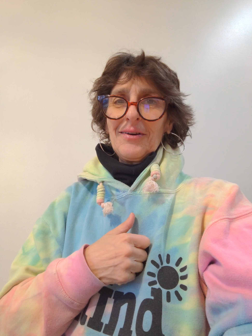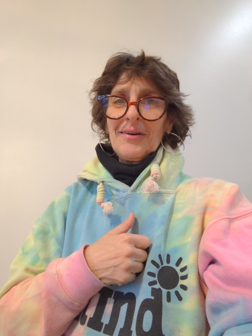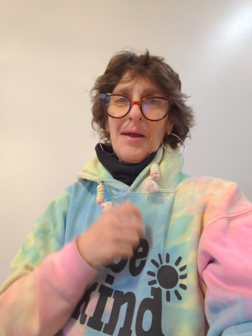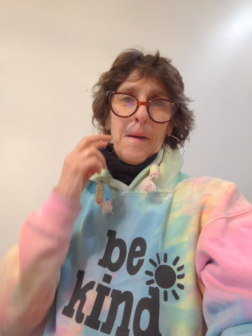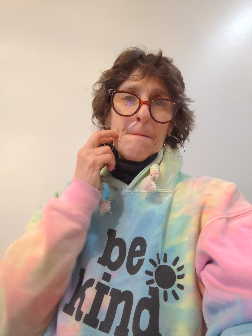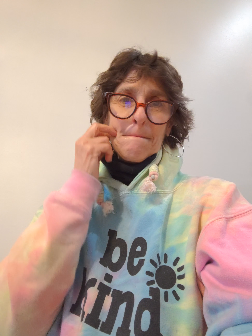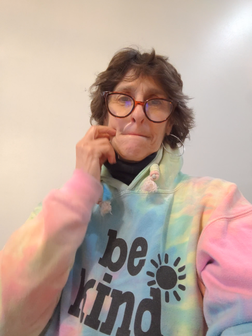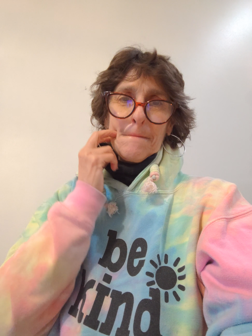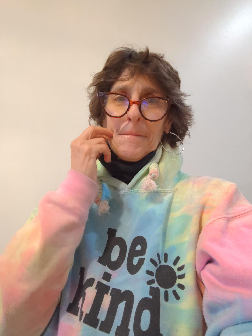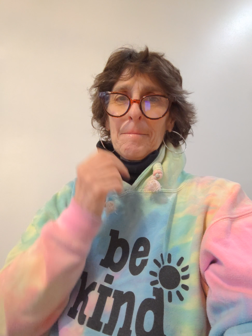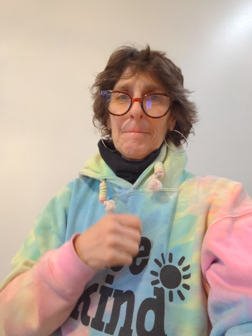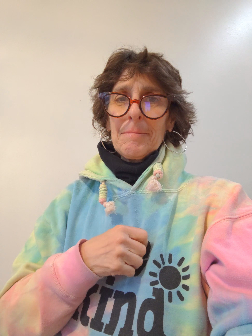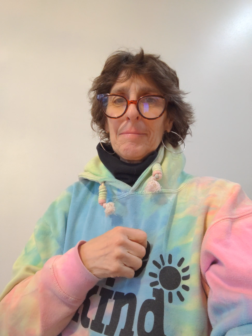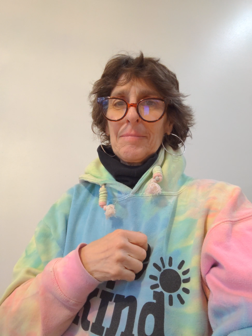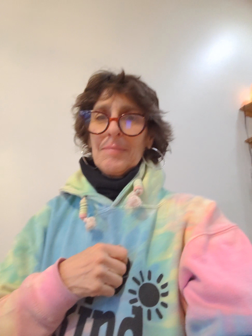gum